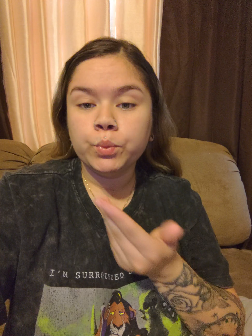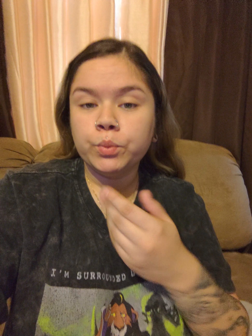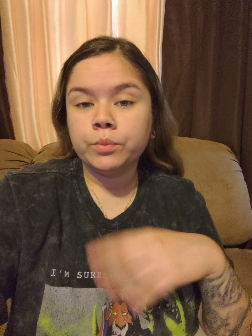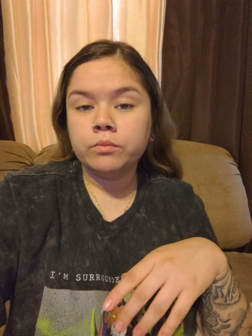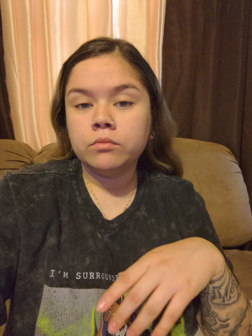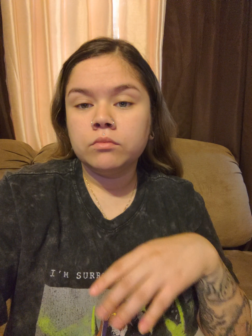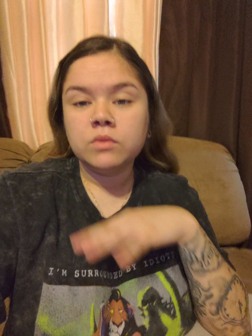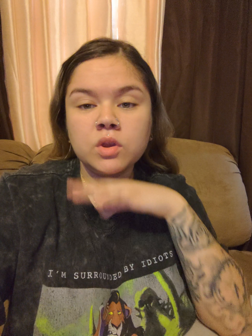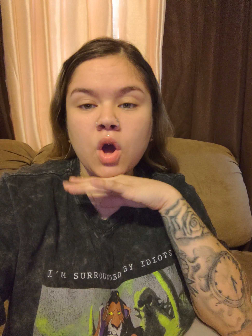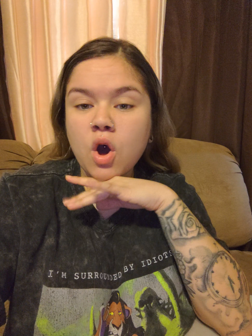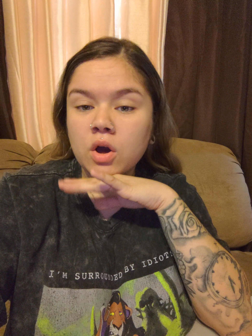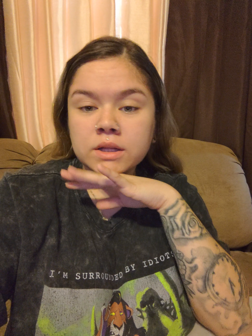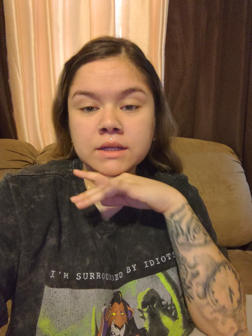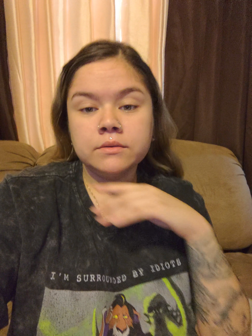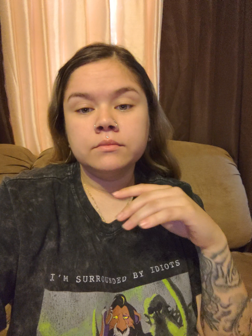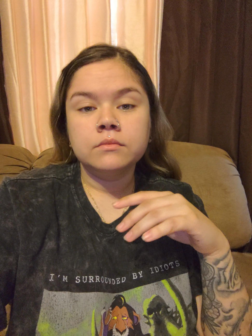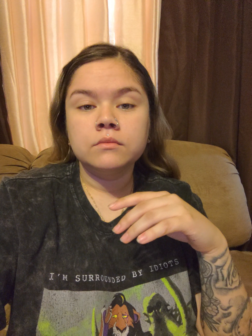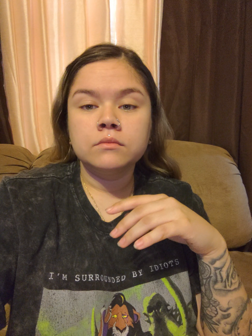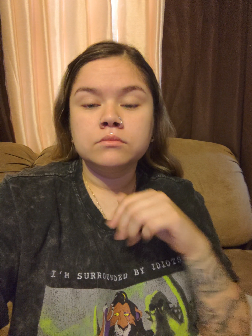naughty